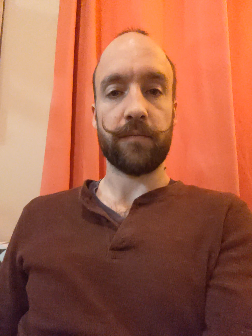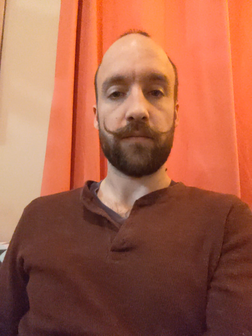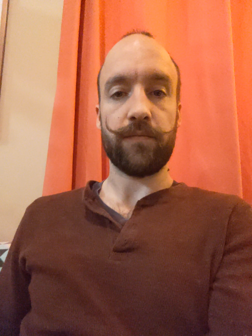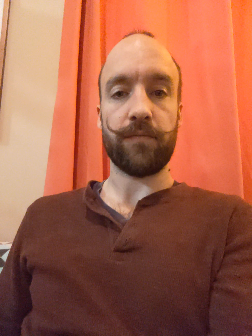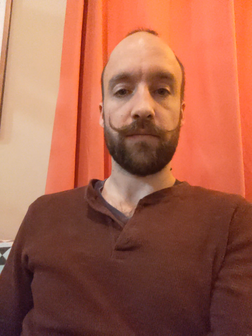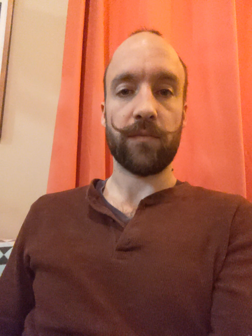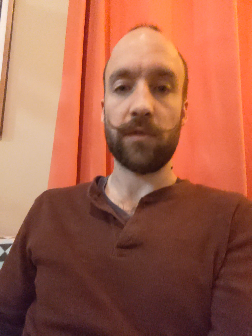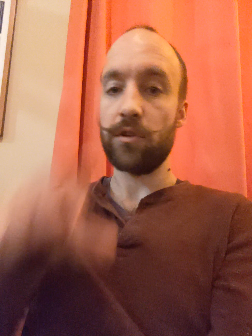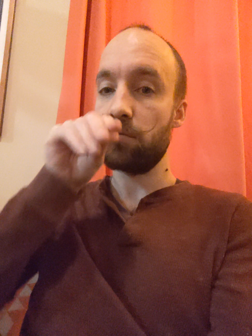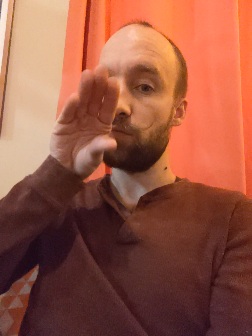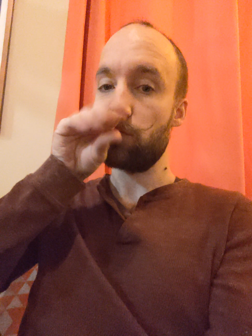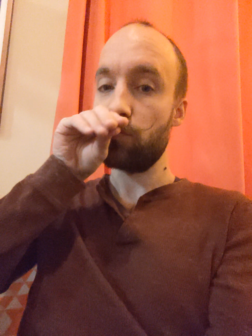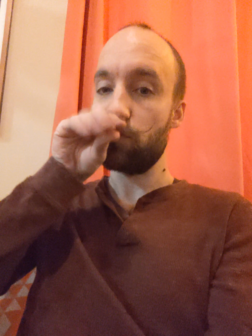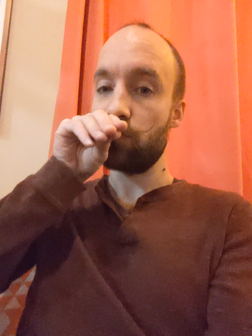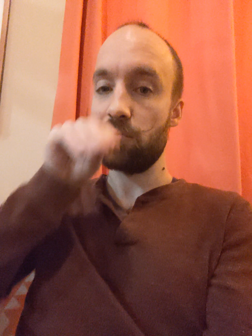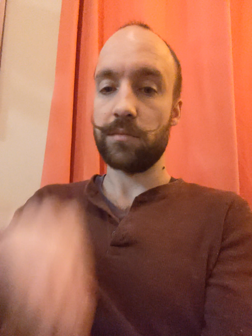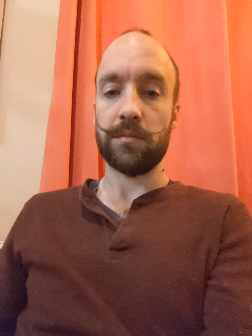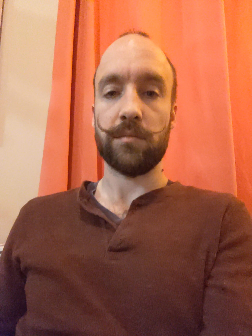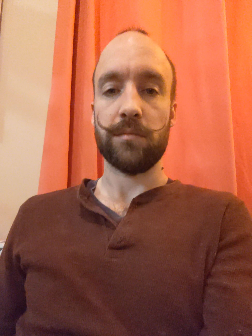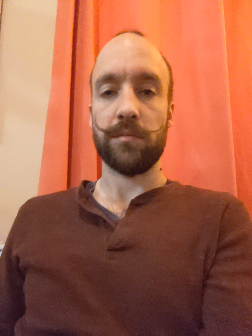goose